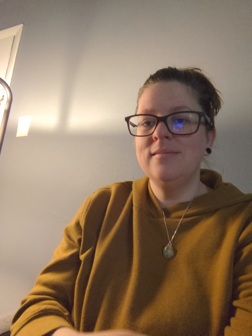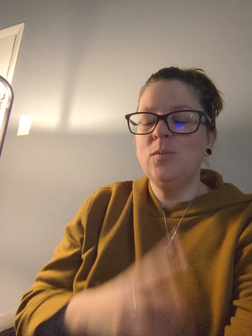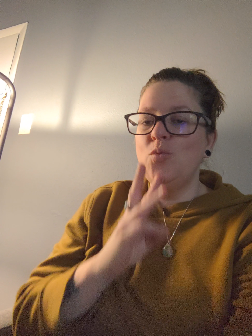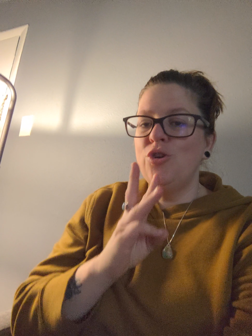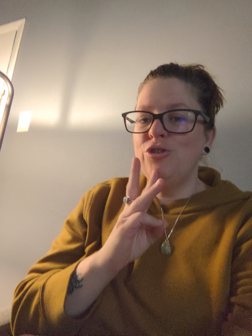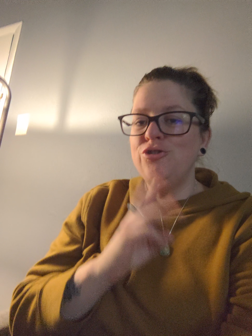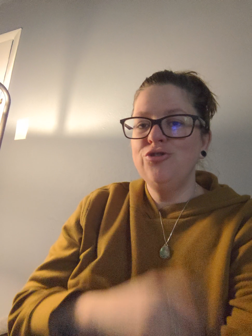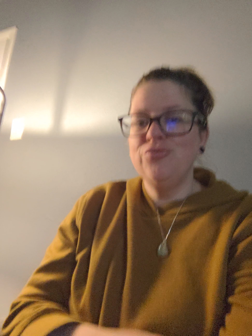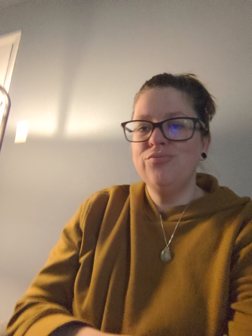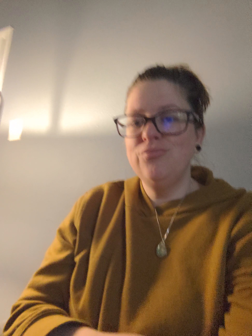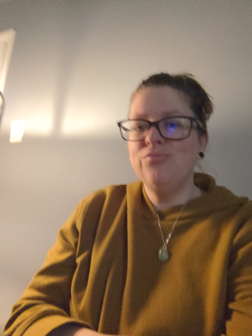water